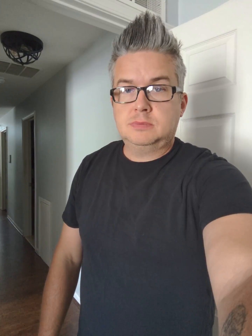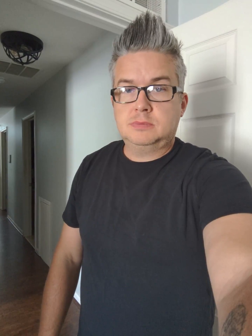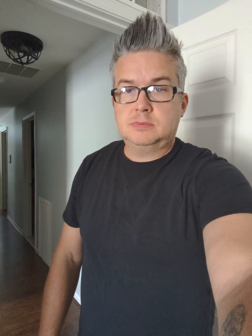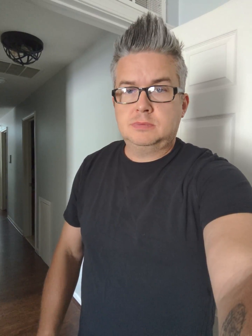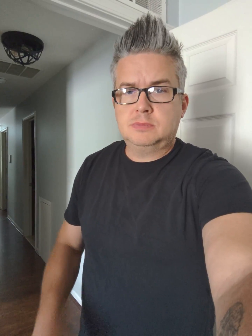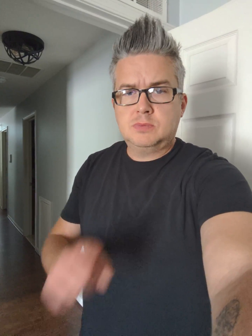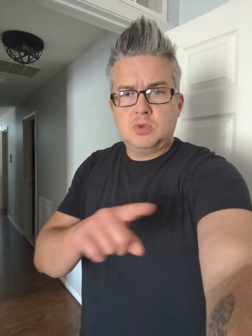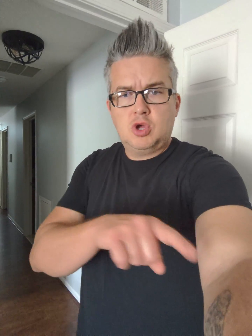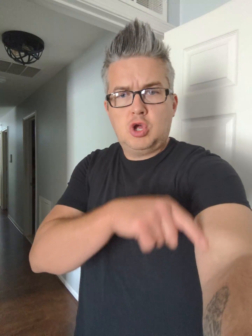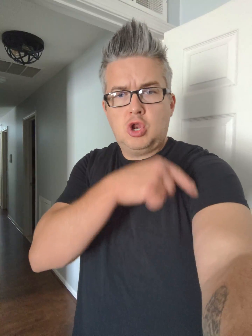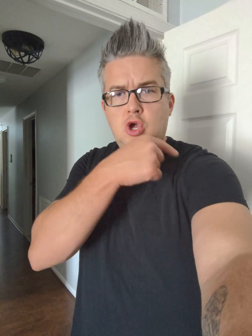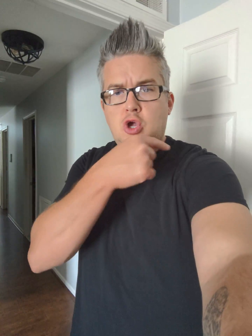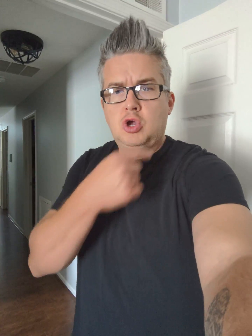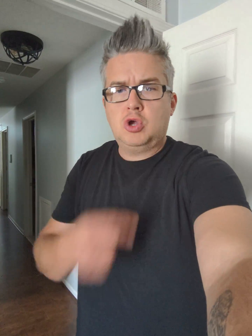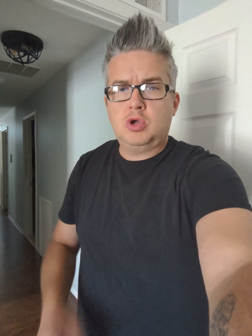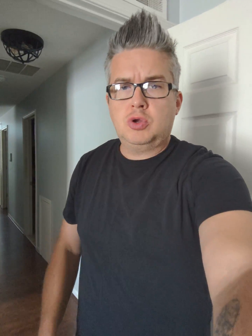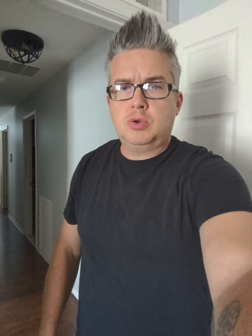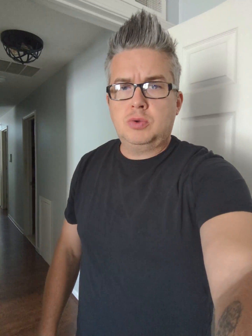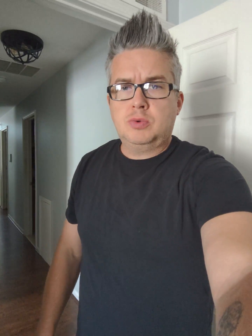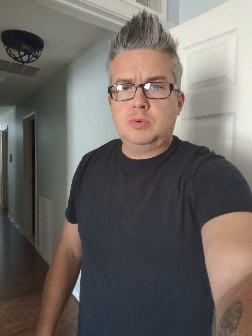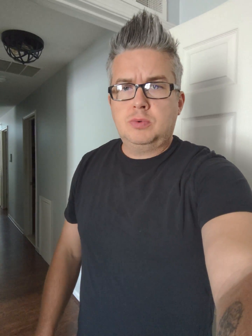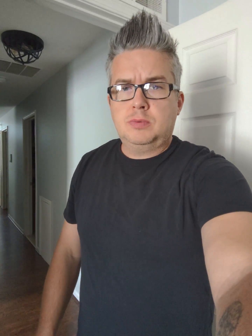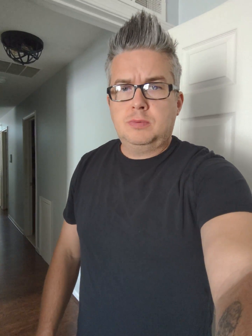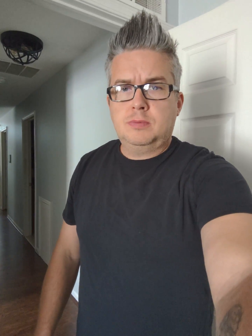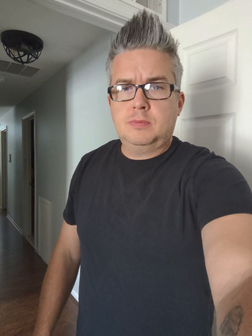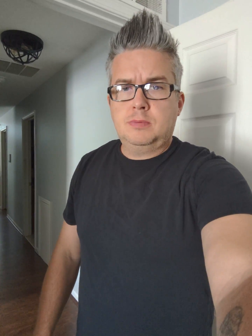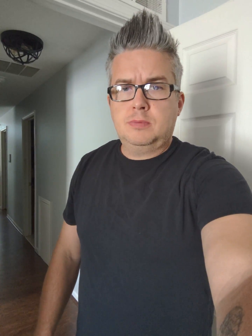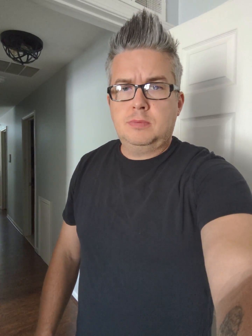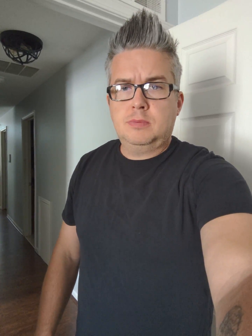long